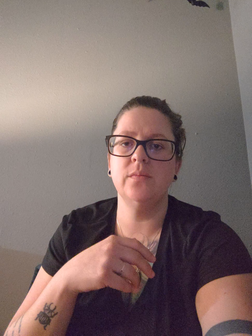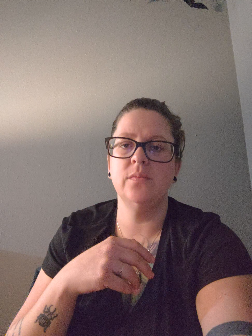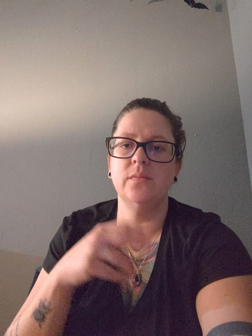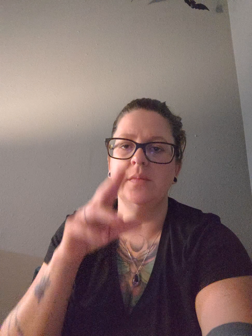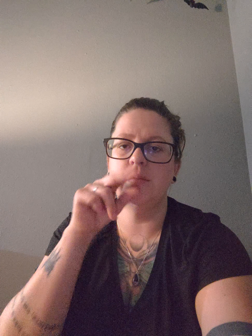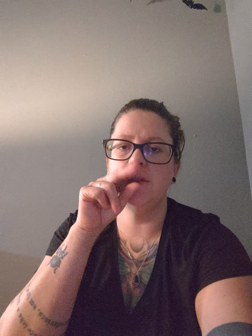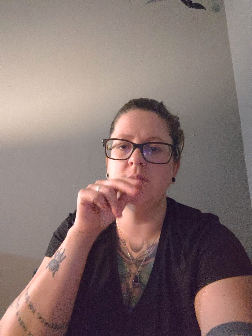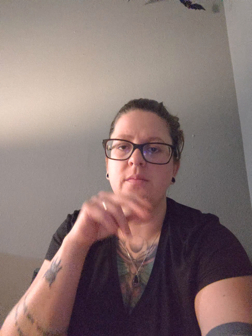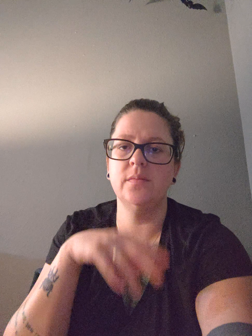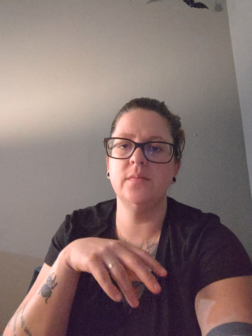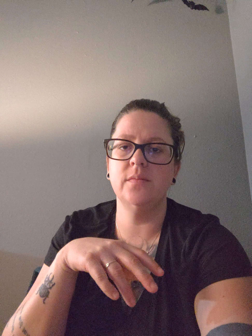duck